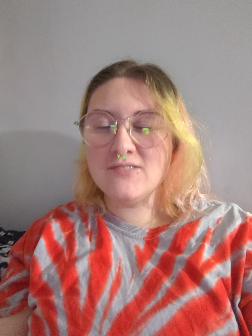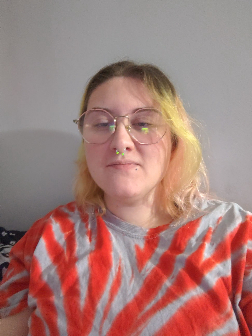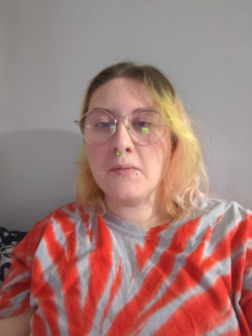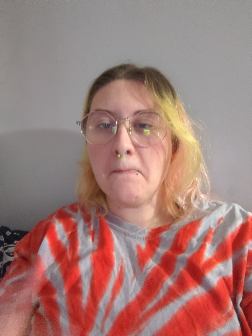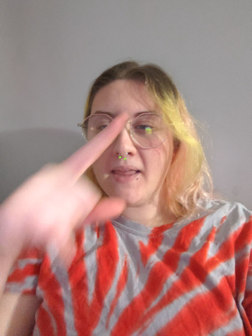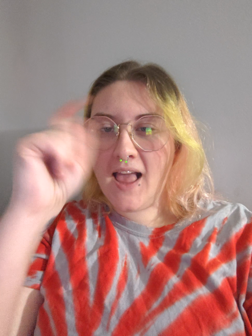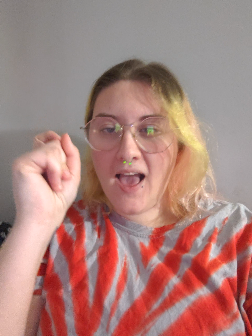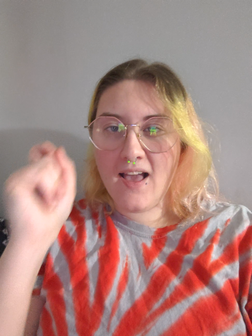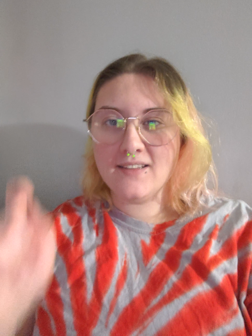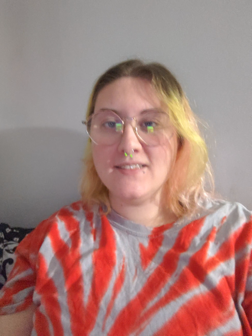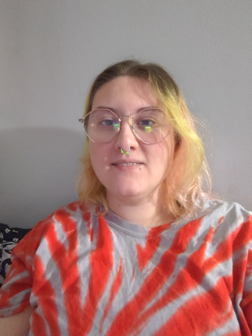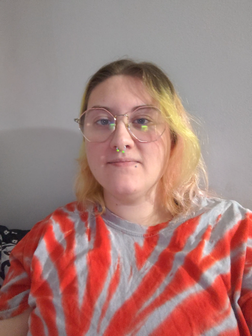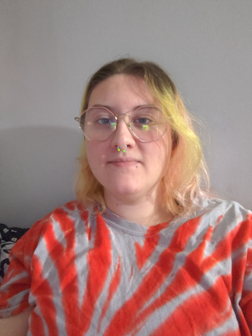because